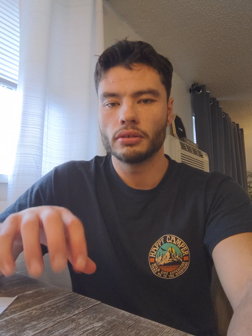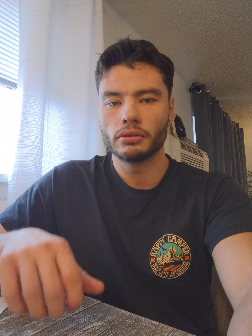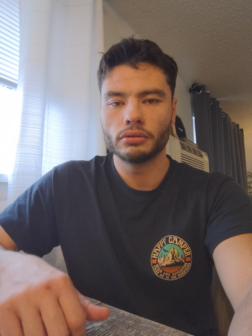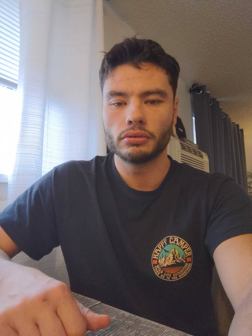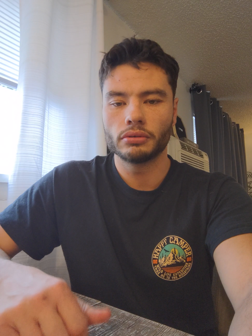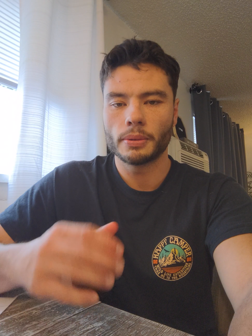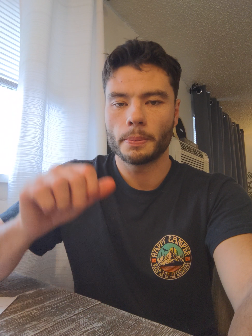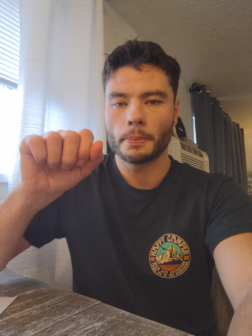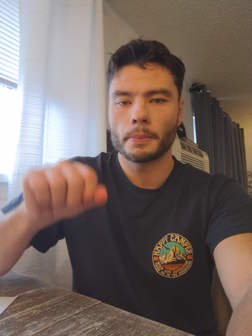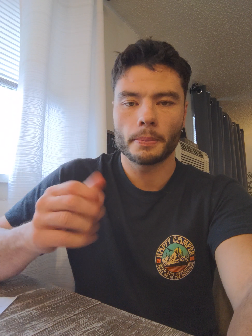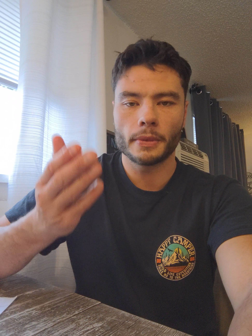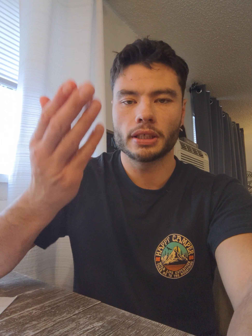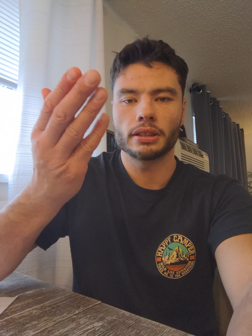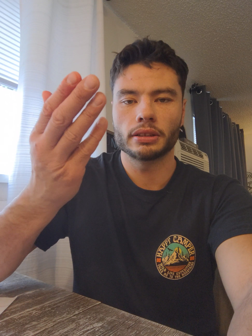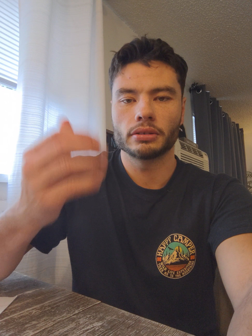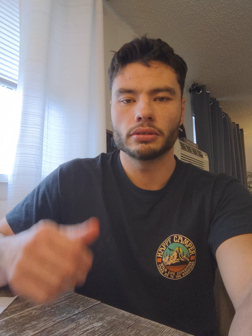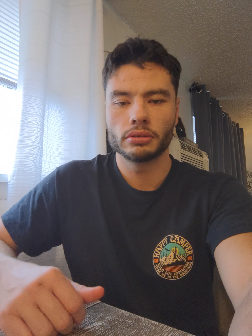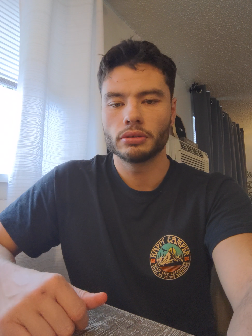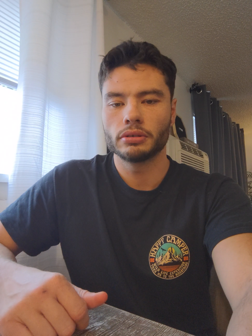mitten